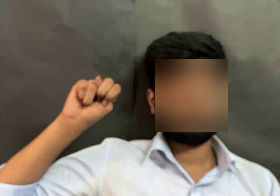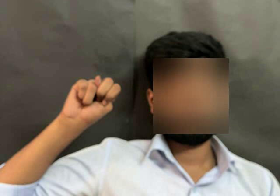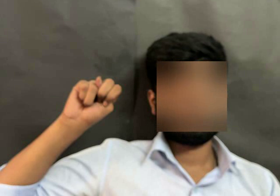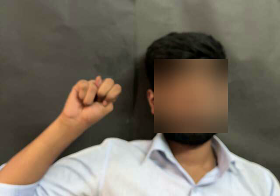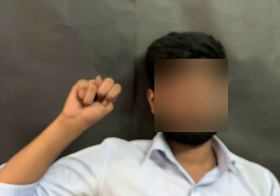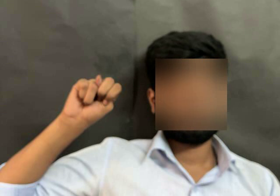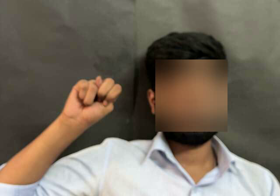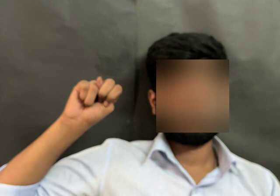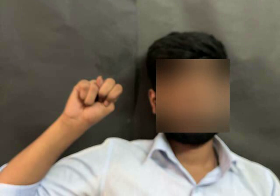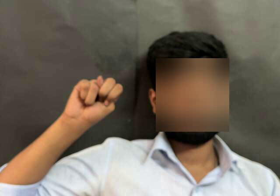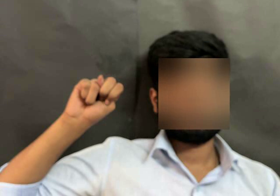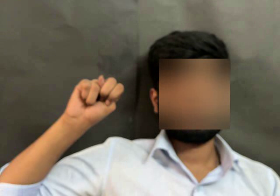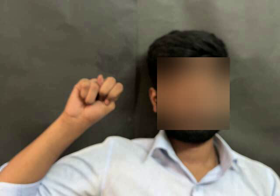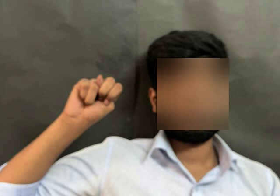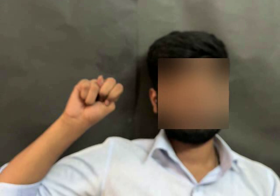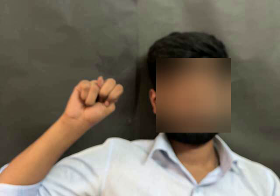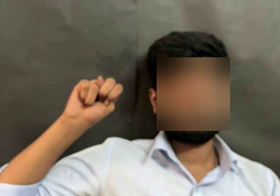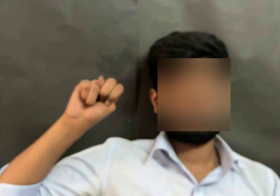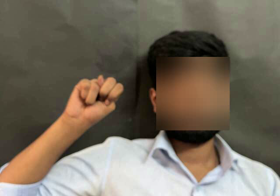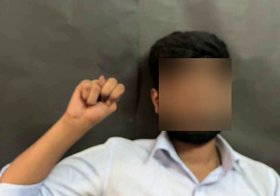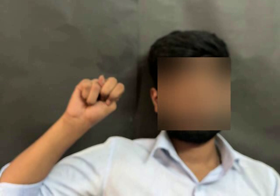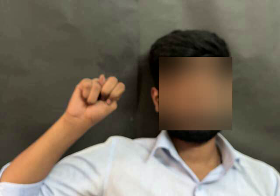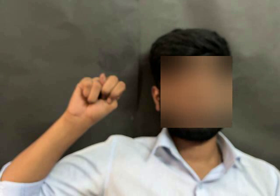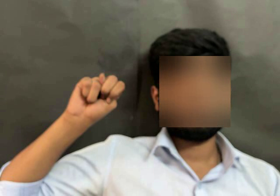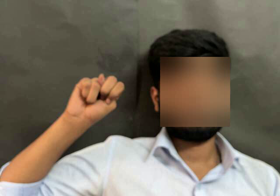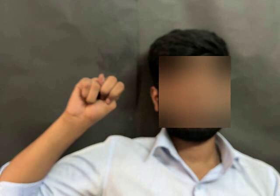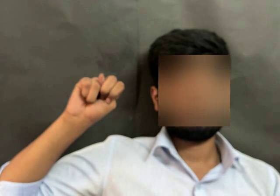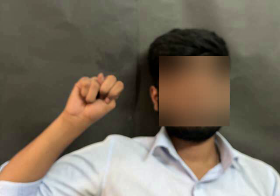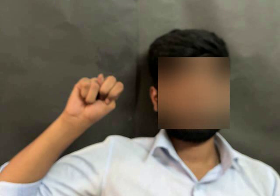N